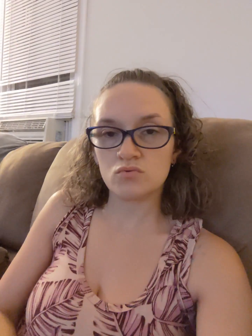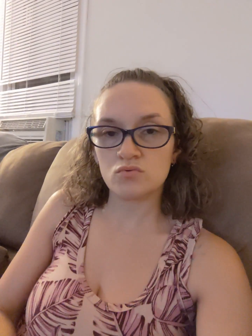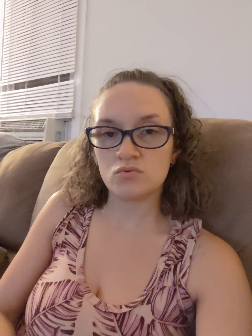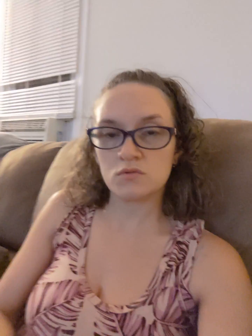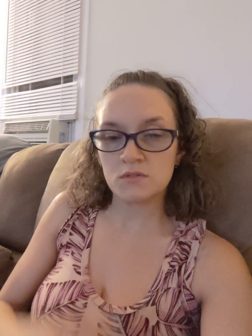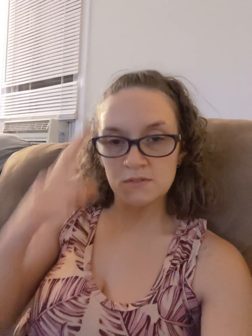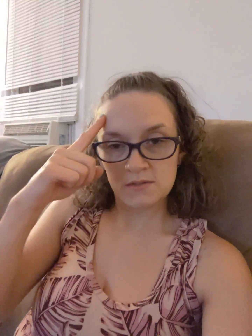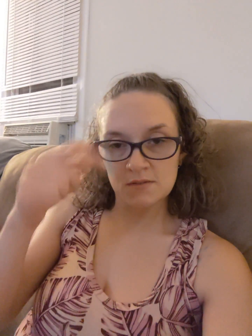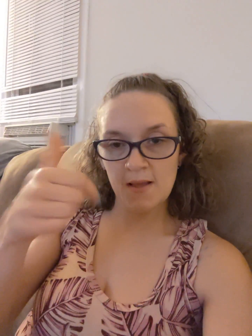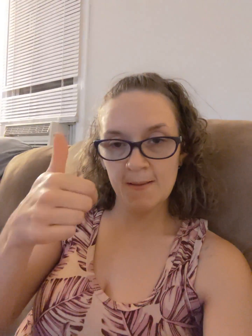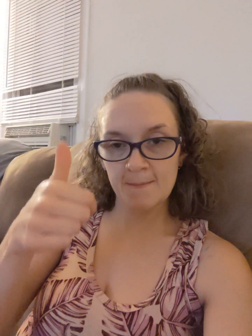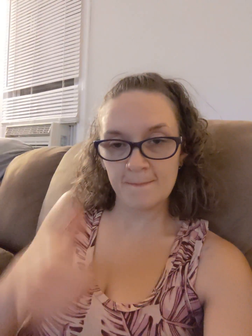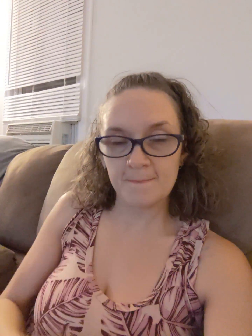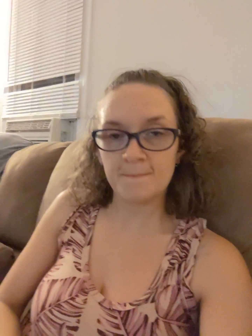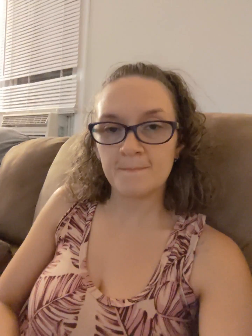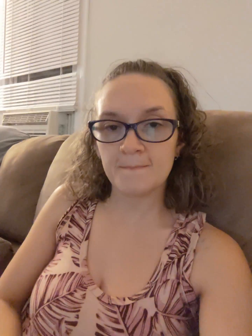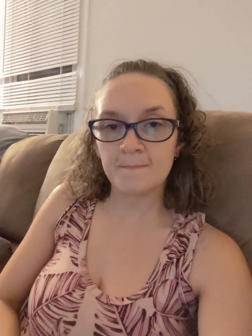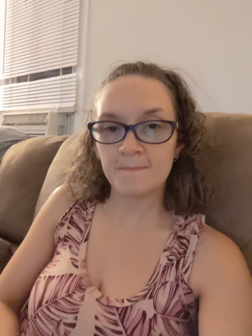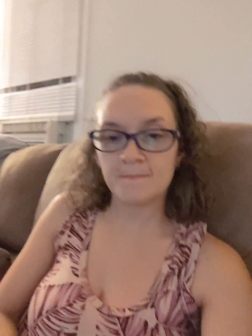dime